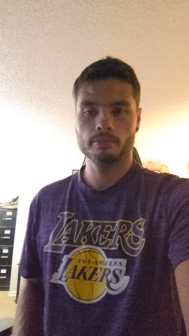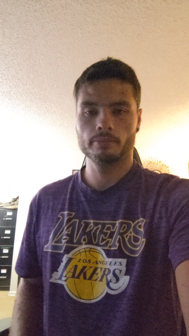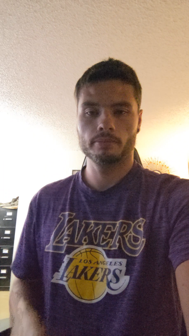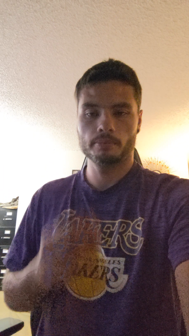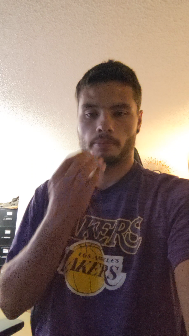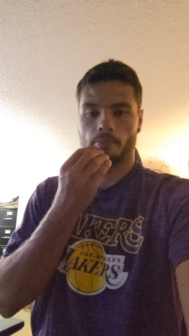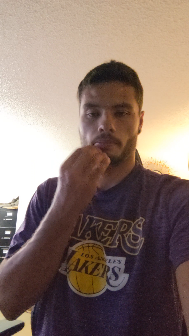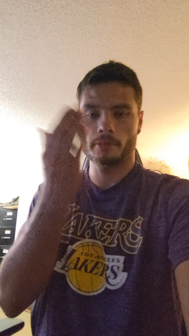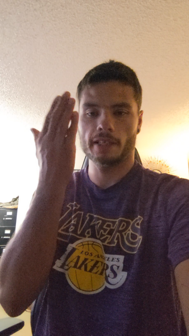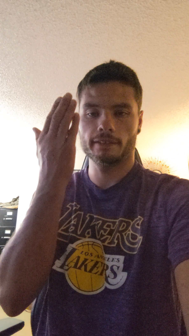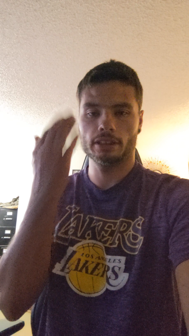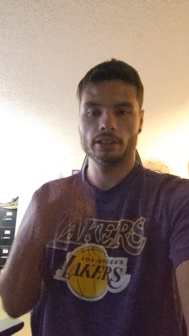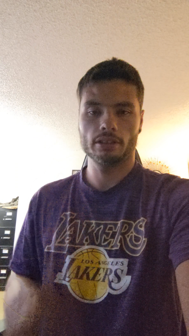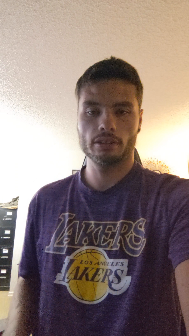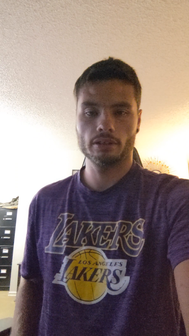breakfast